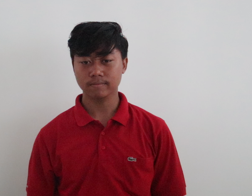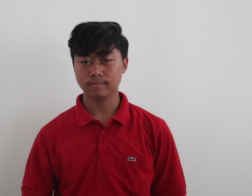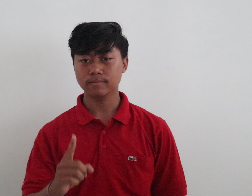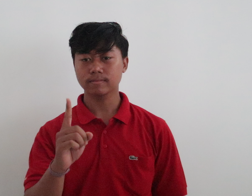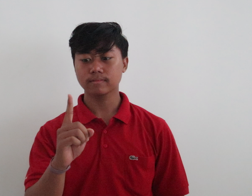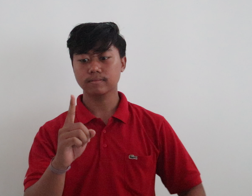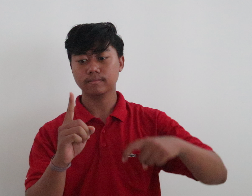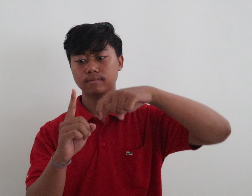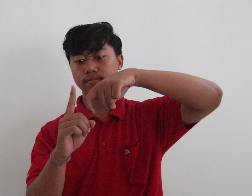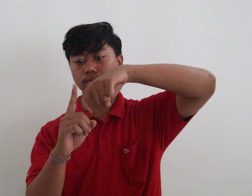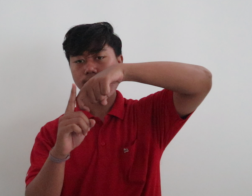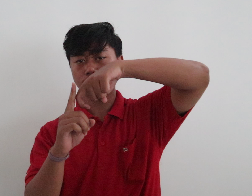K